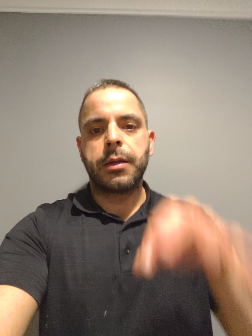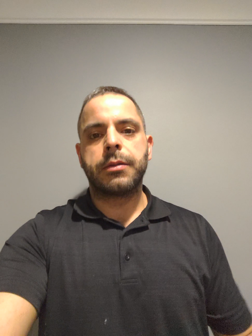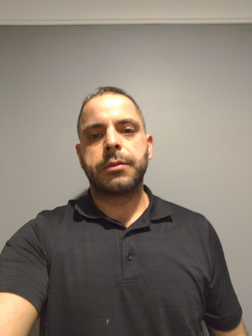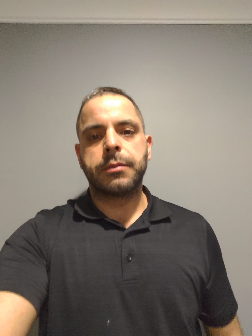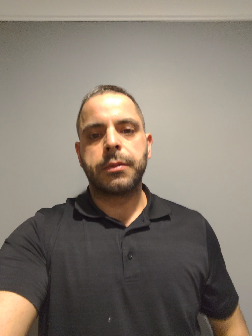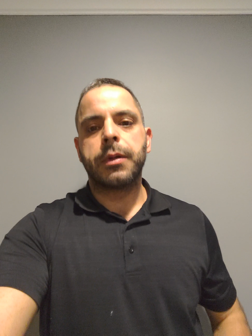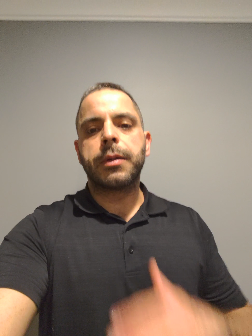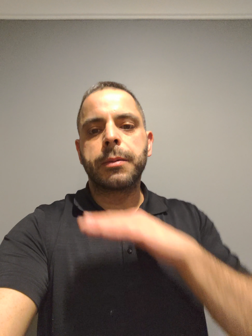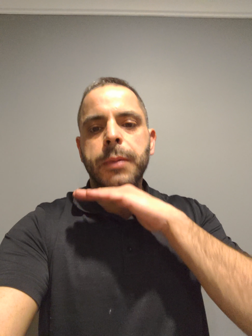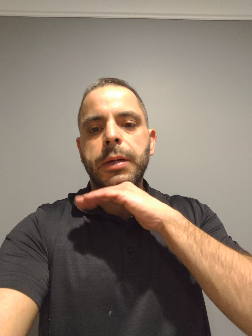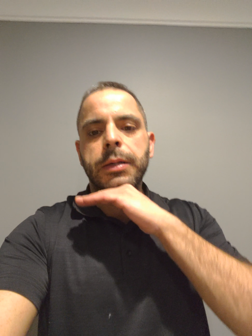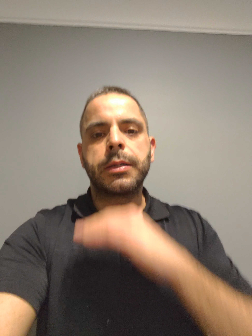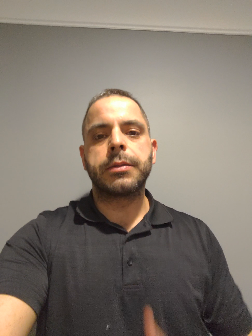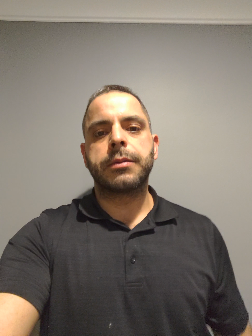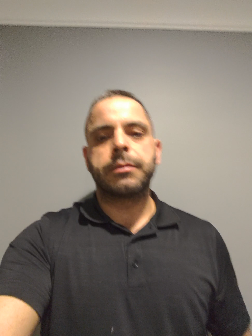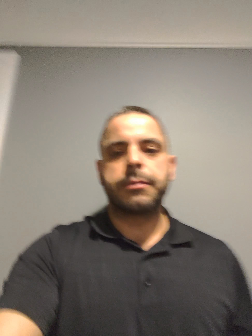pig